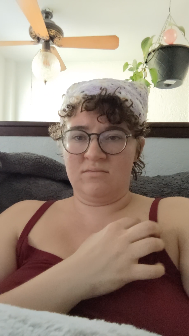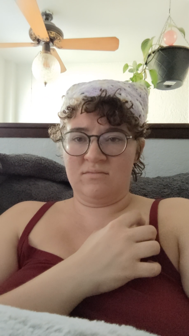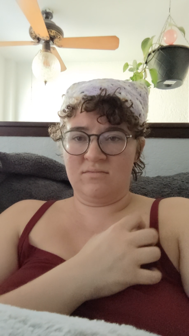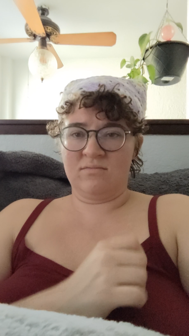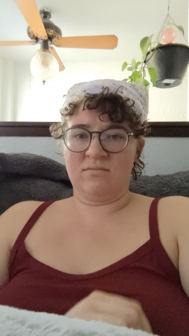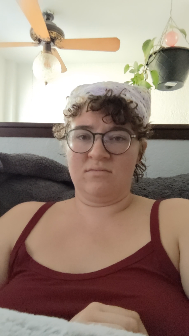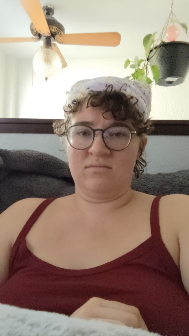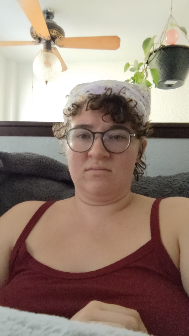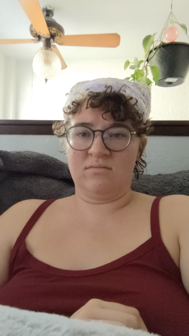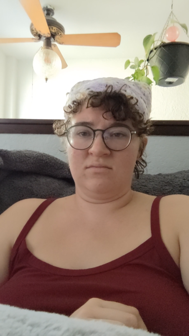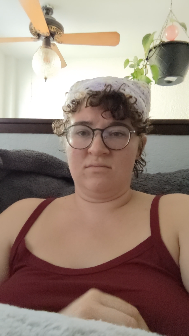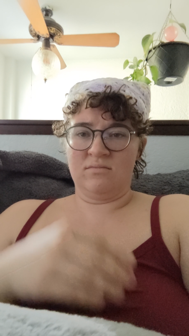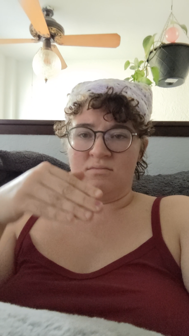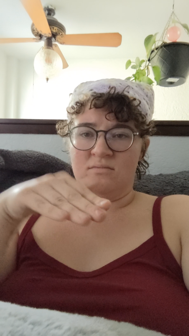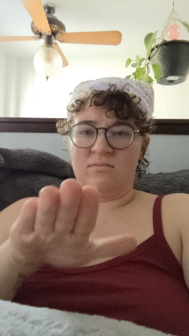enter